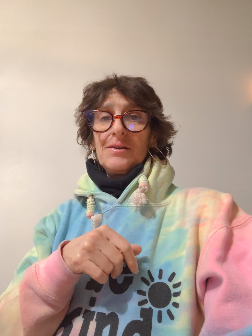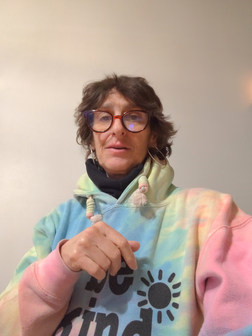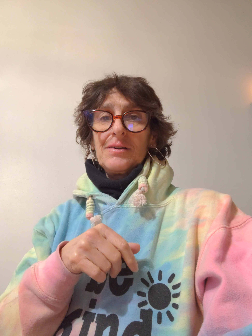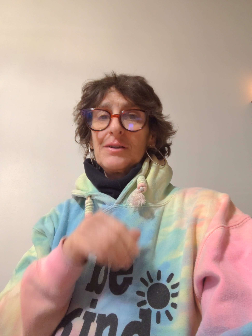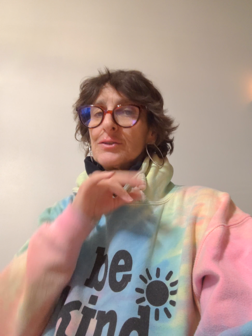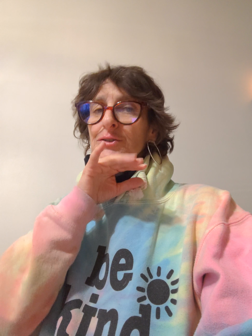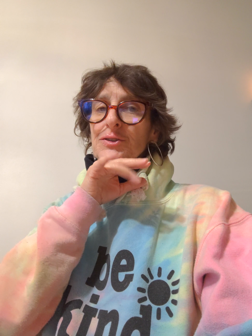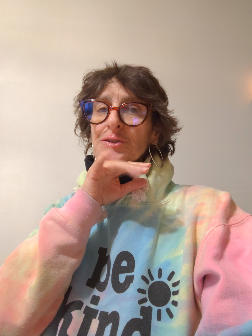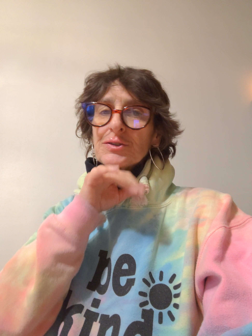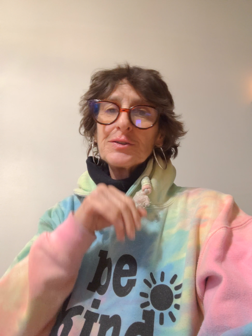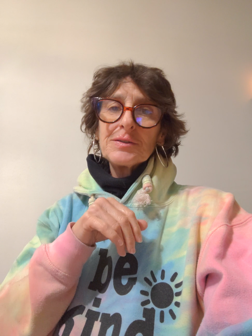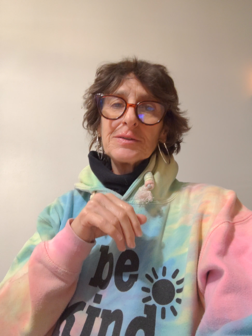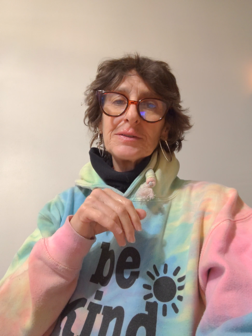dirty